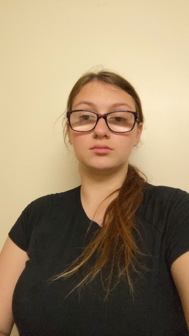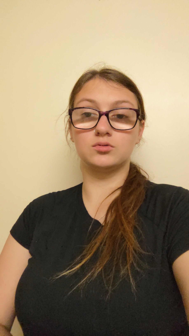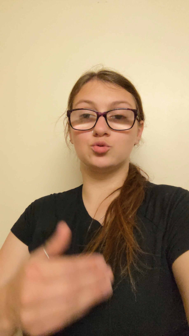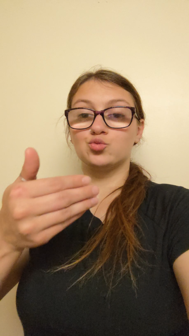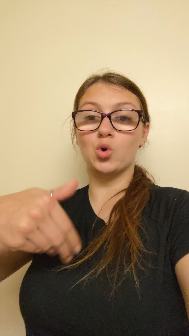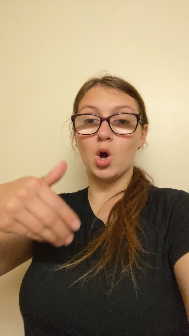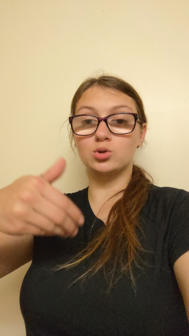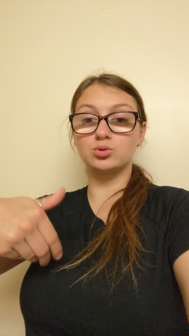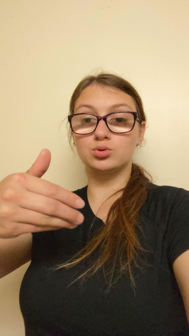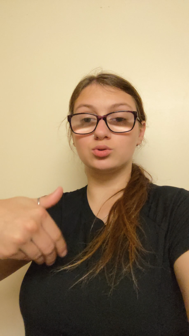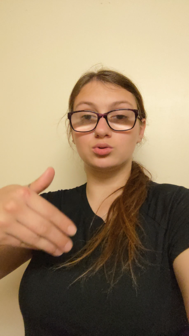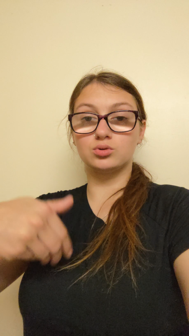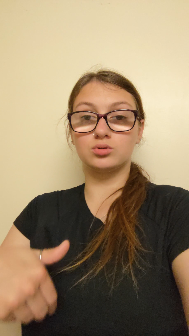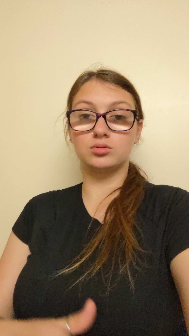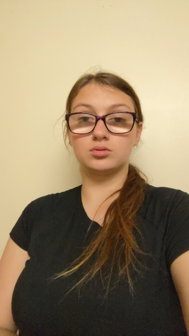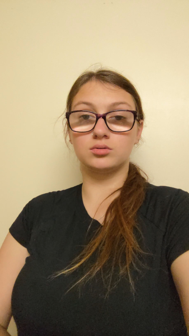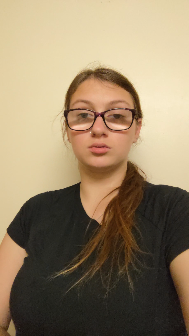shorts